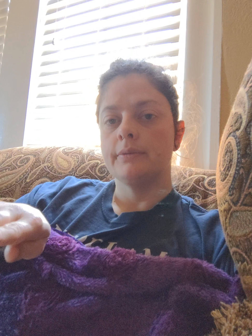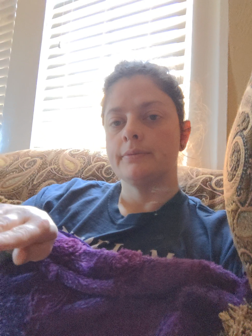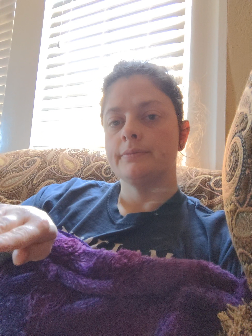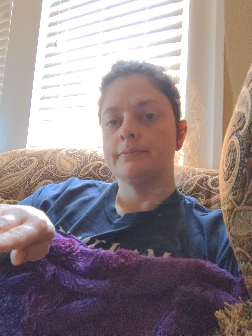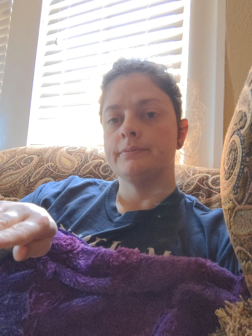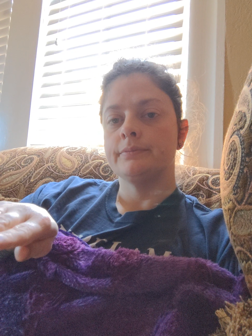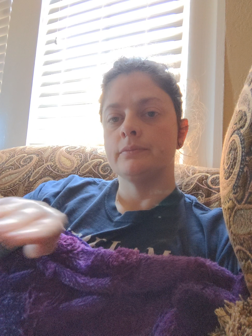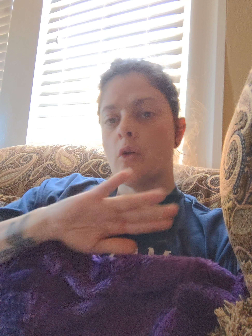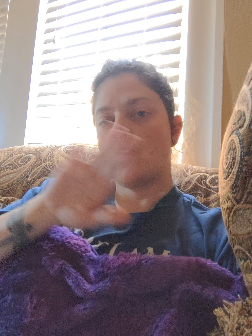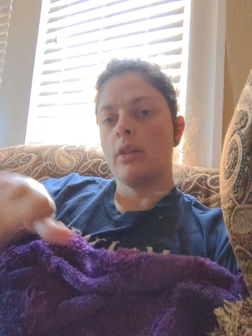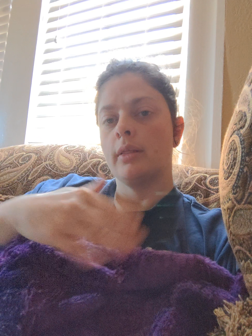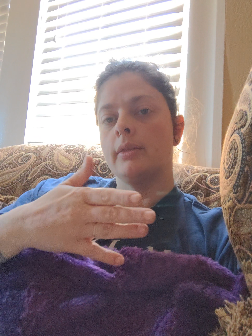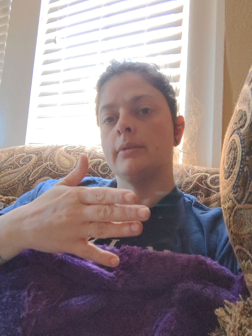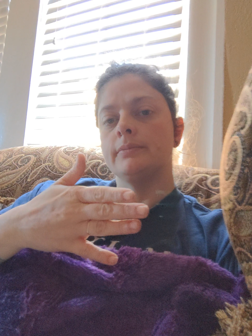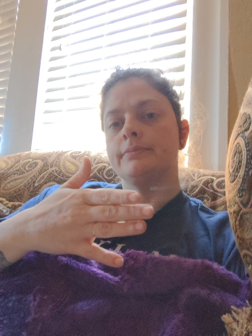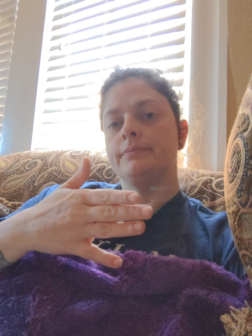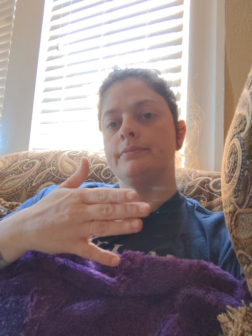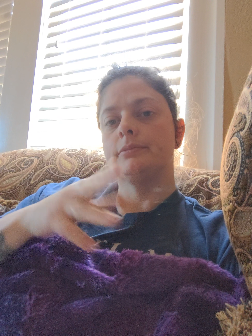all